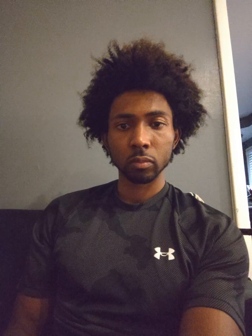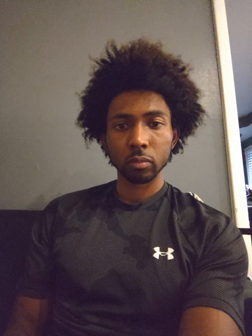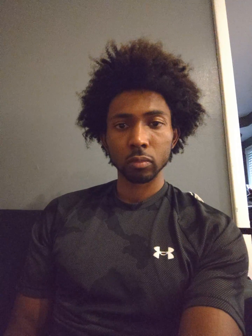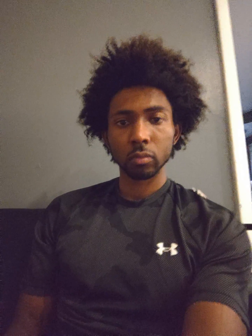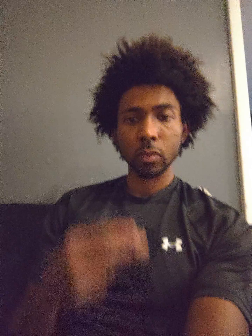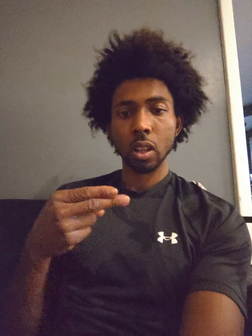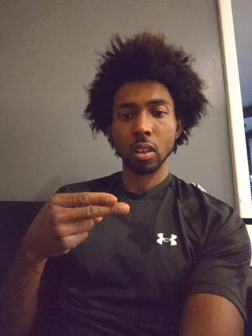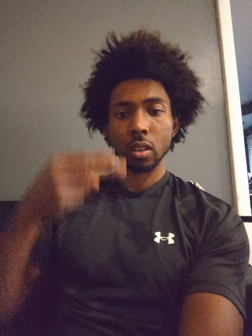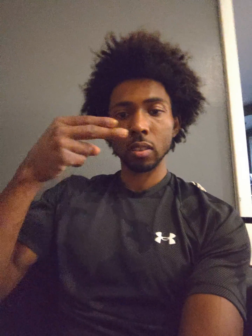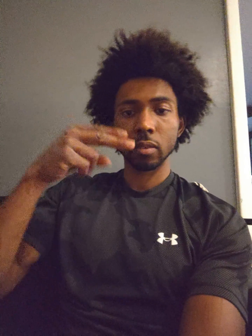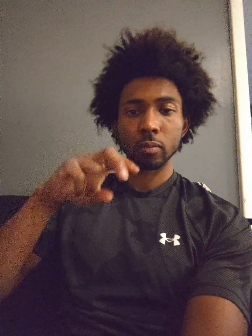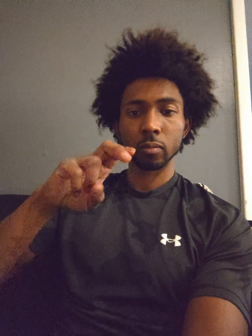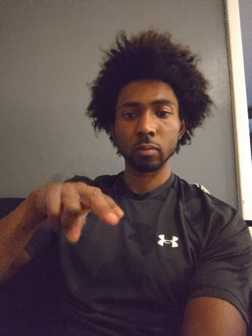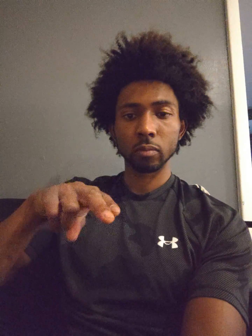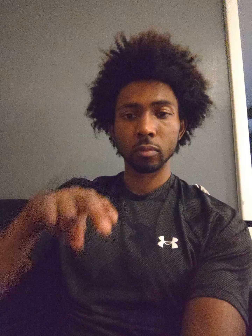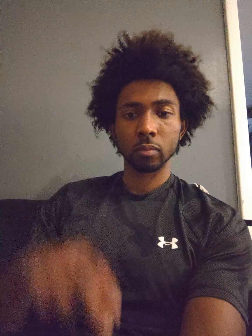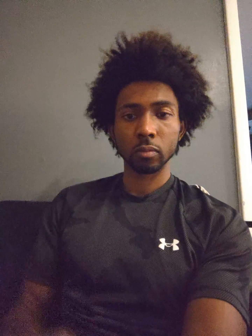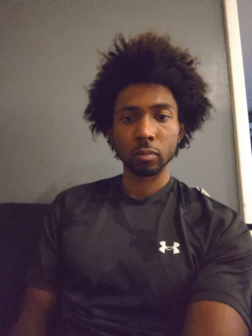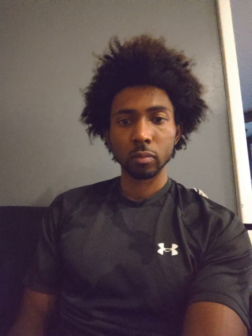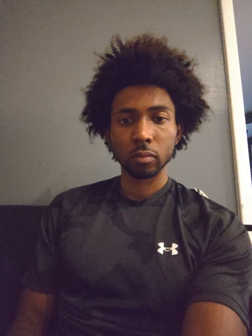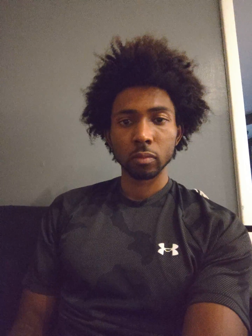high chair